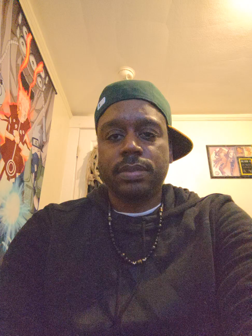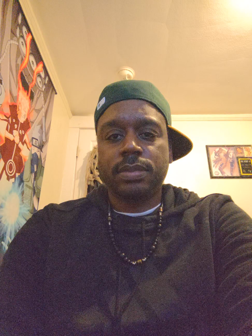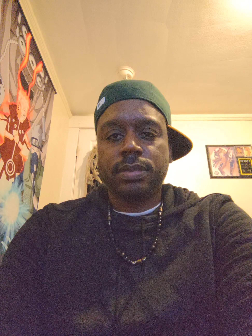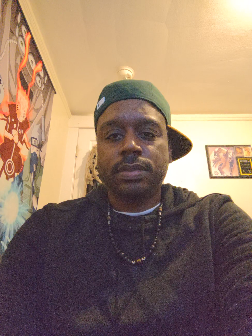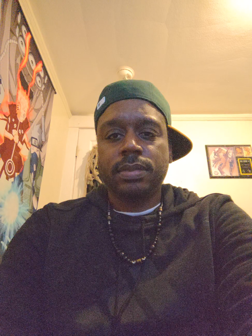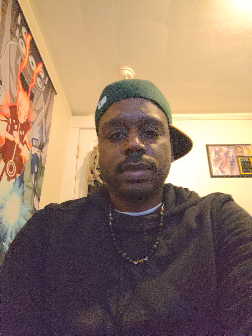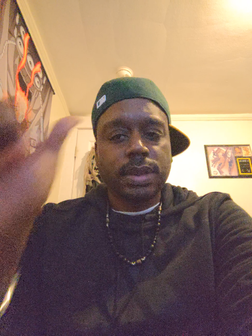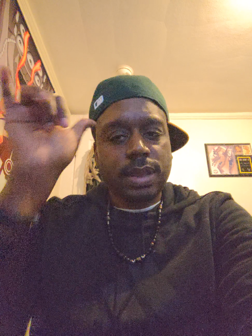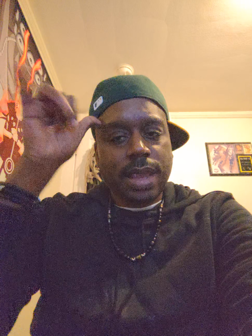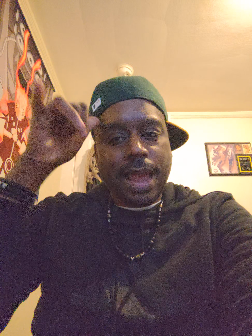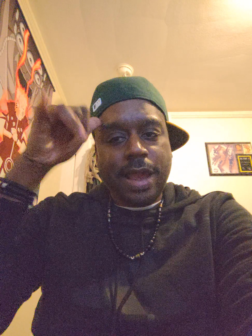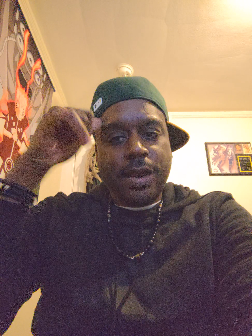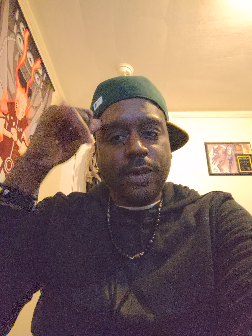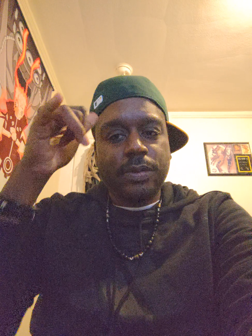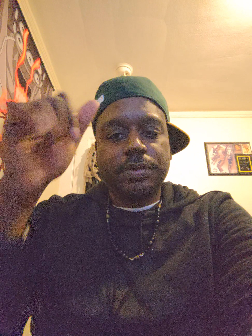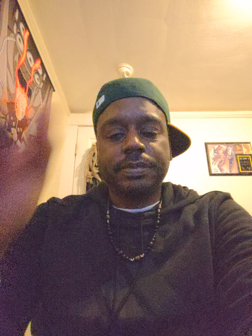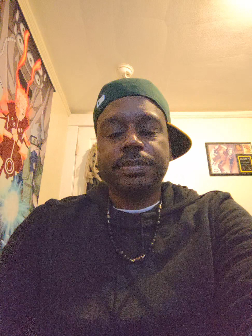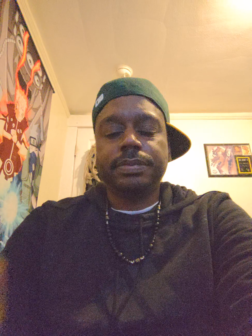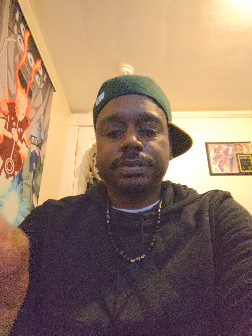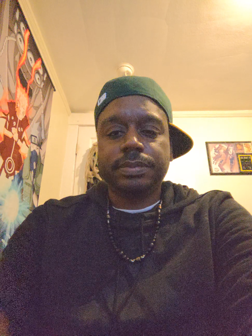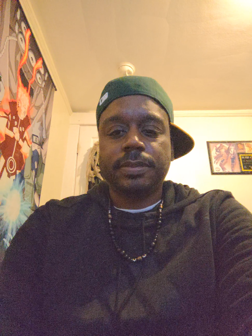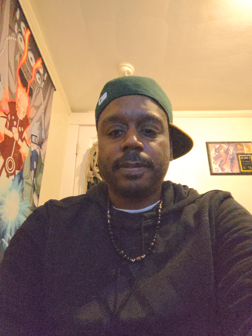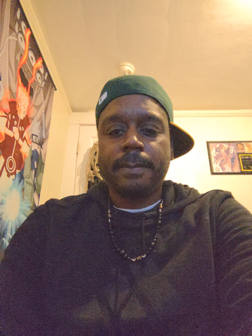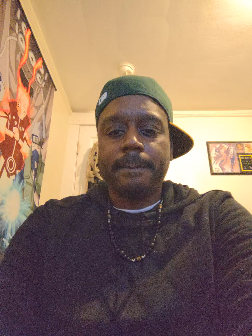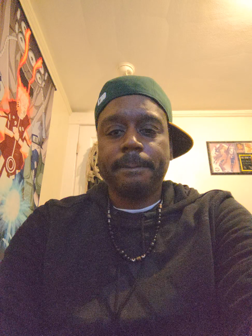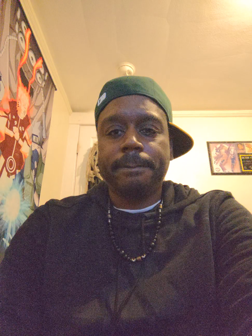cow